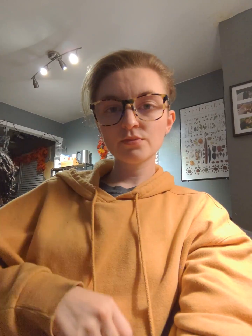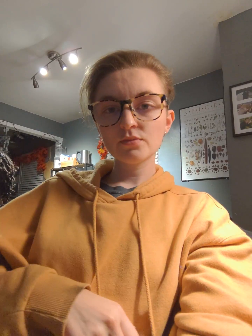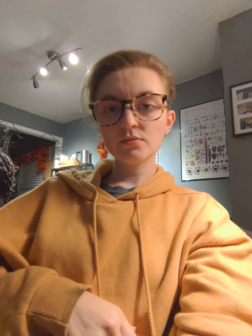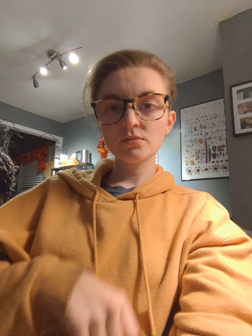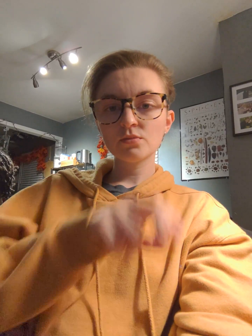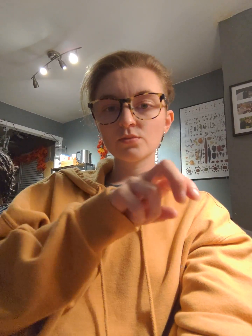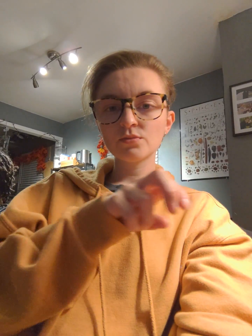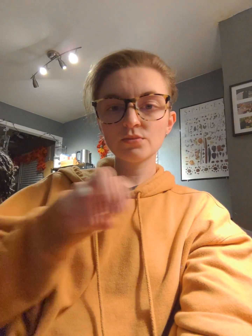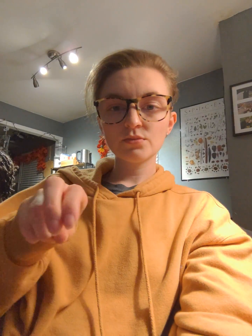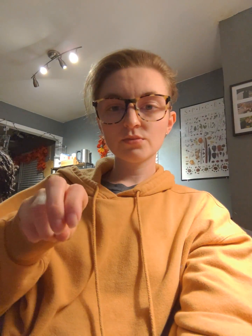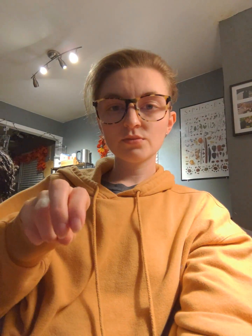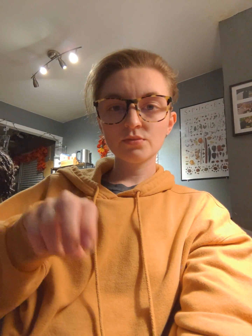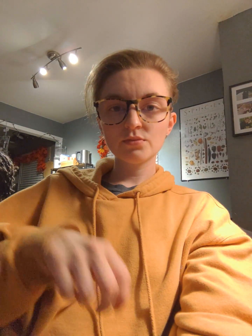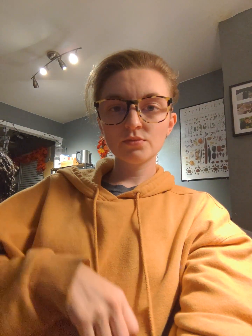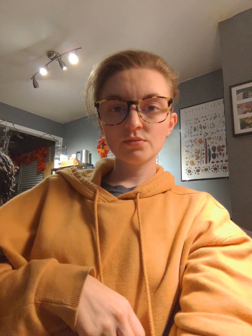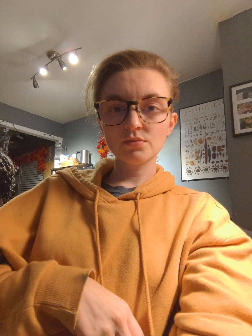bench